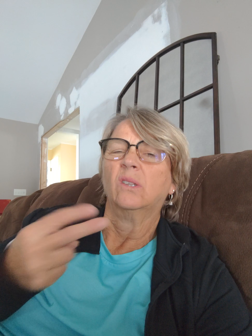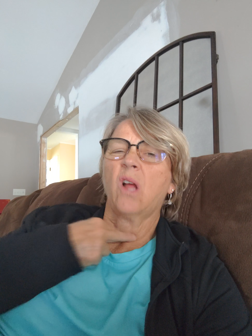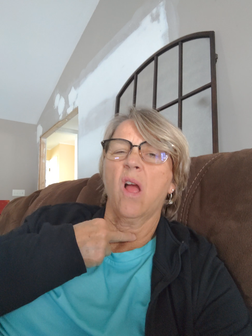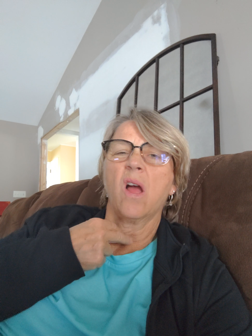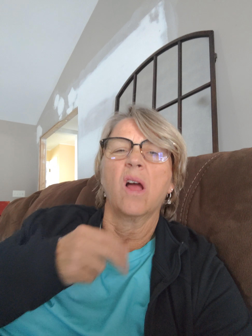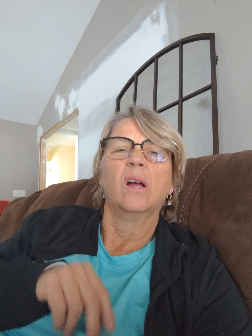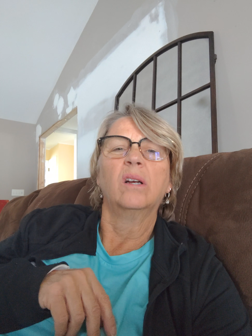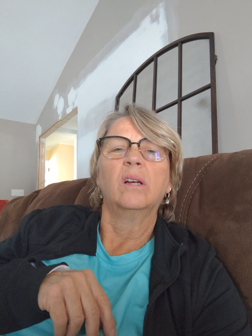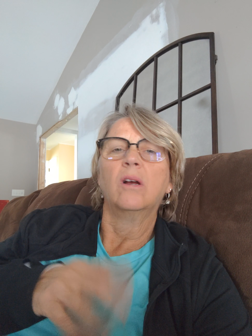stuck